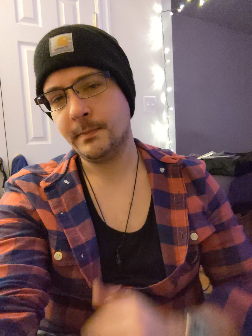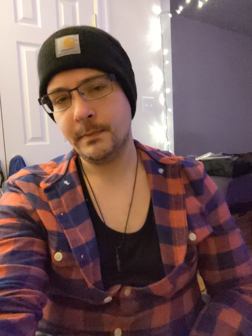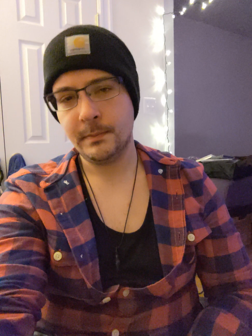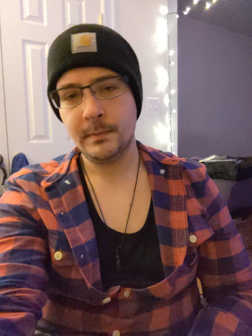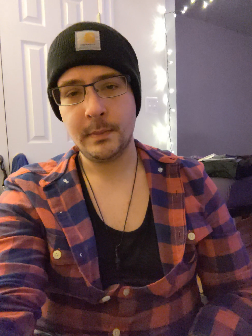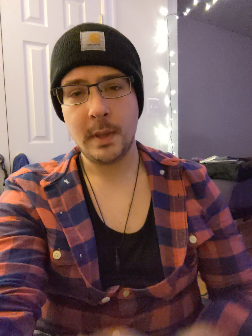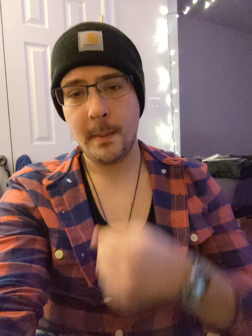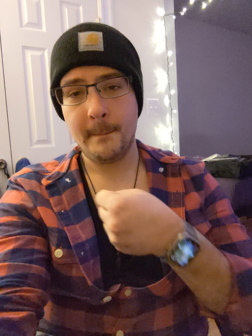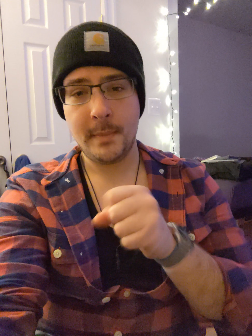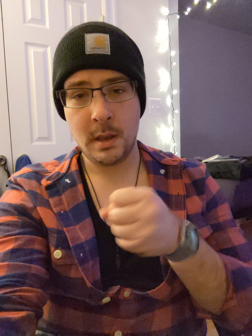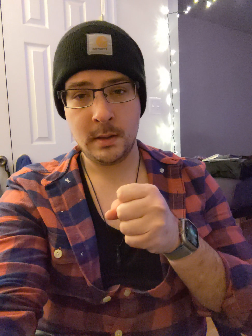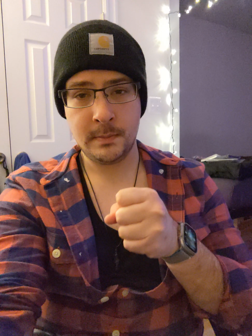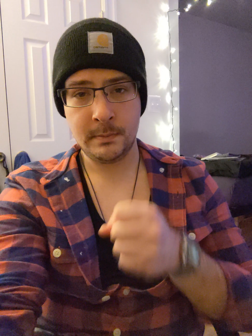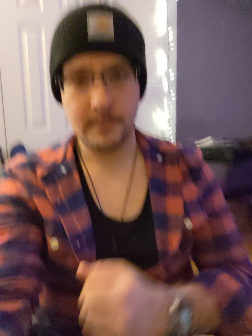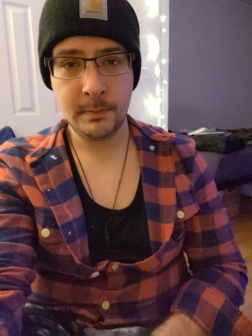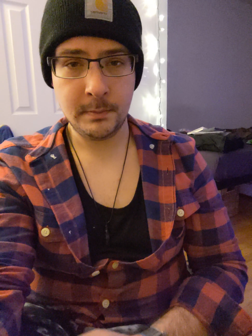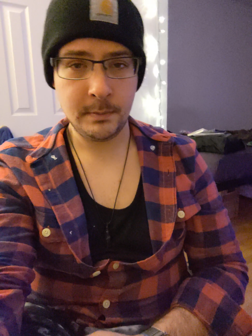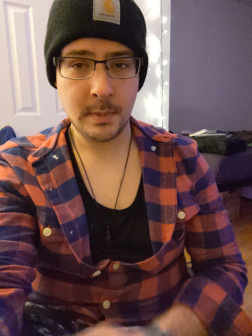make